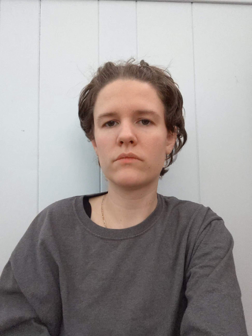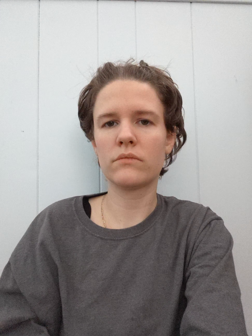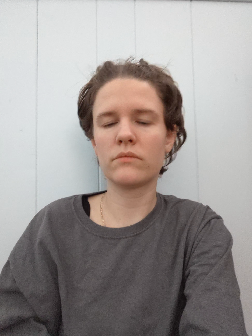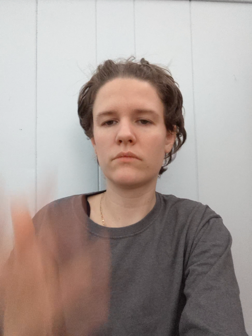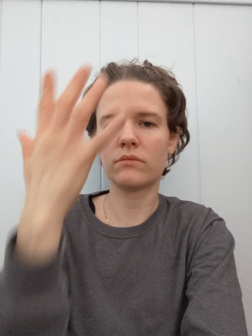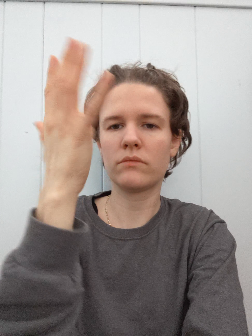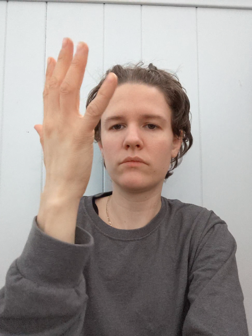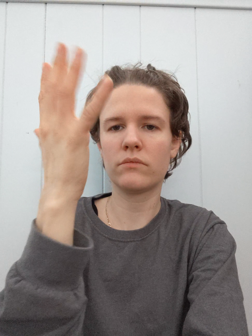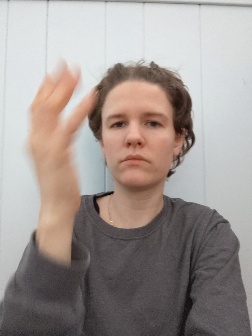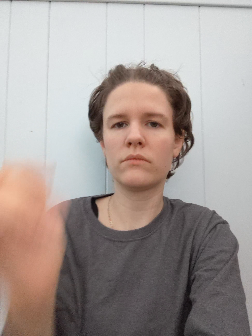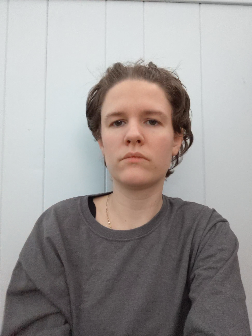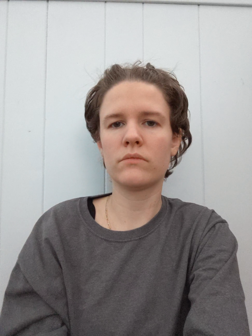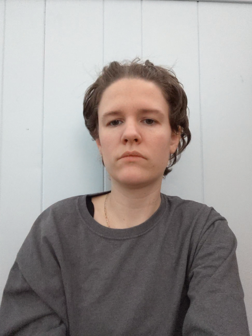tree